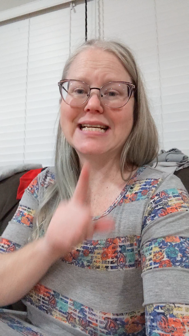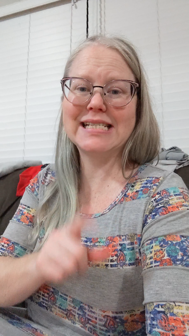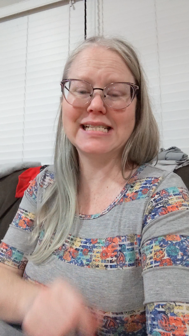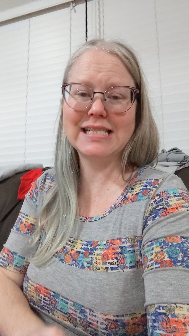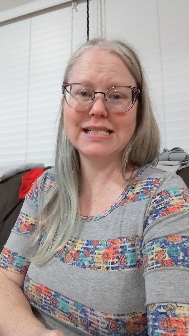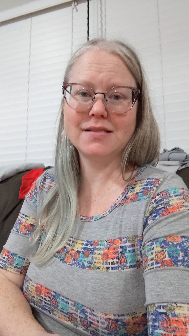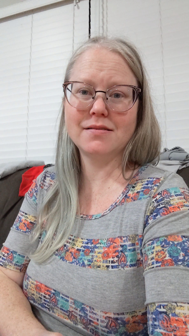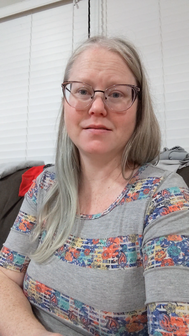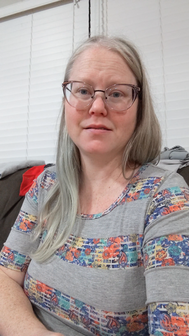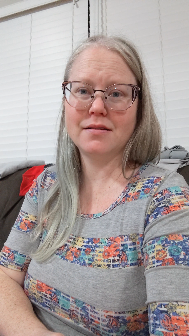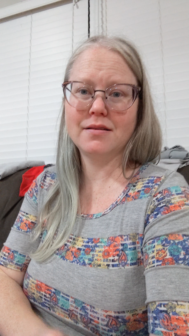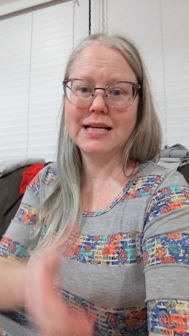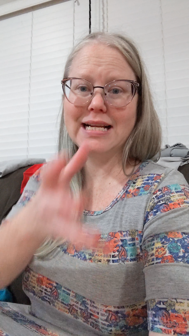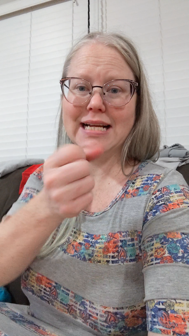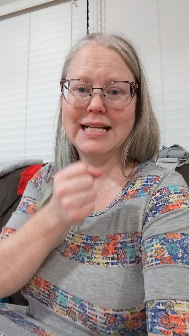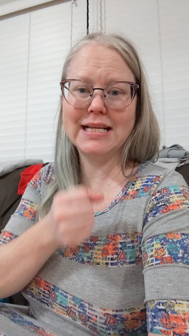get